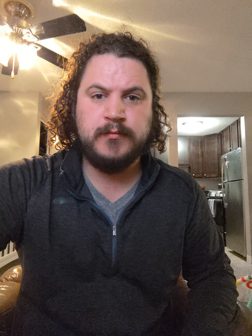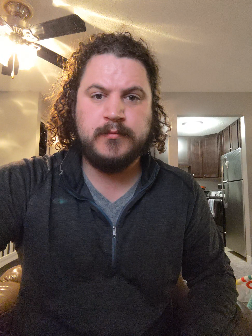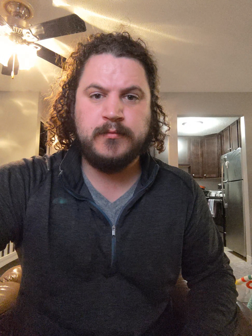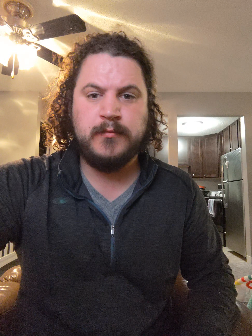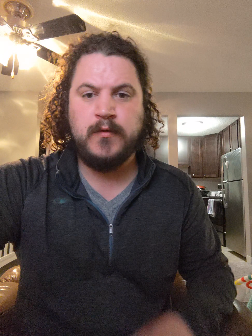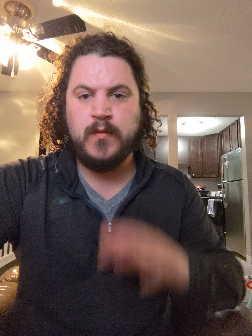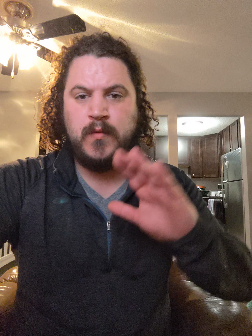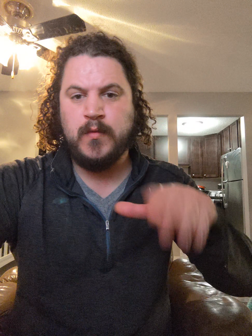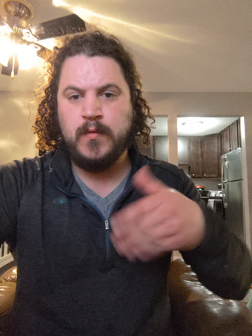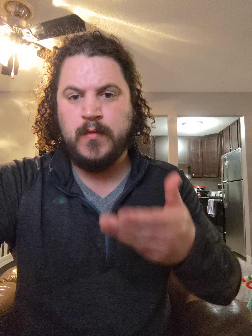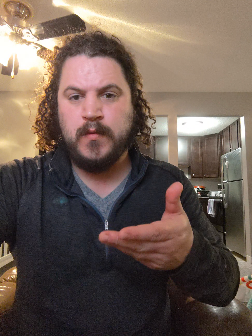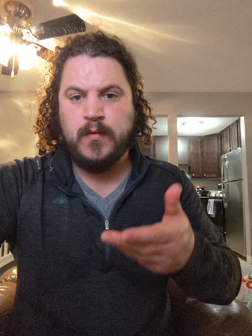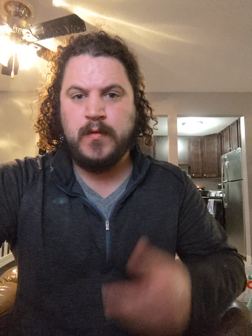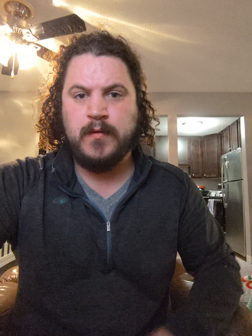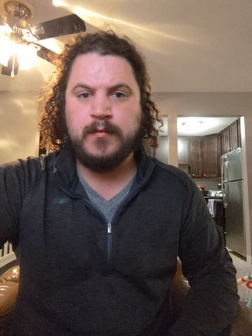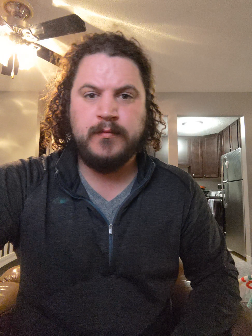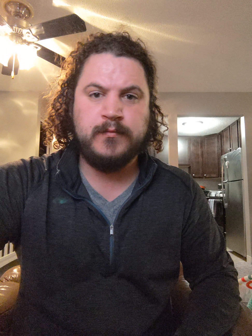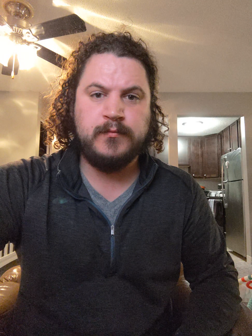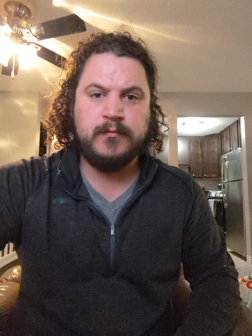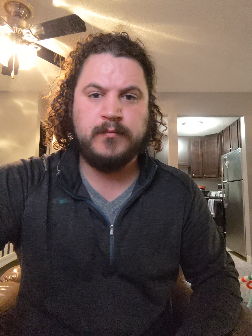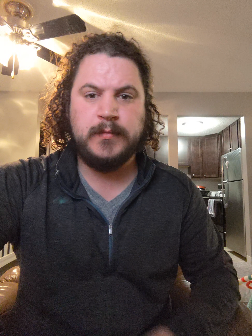all